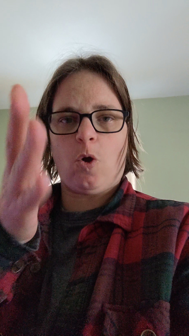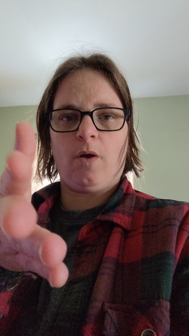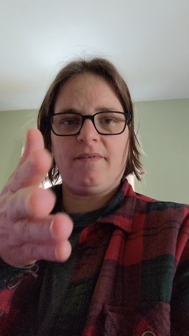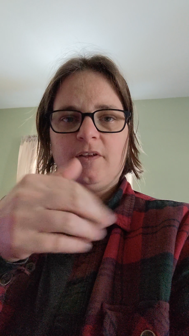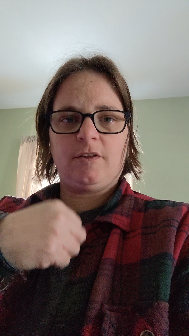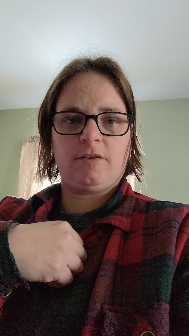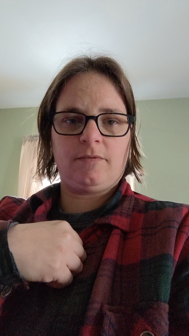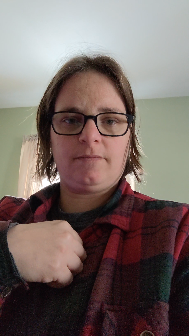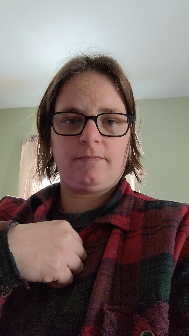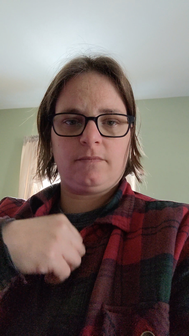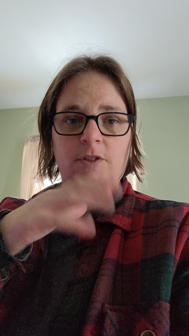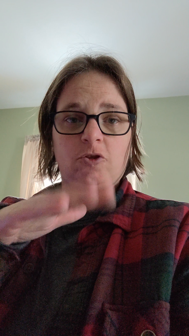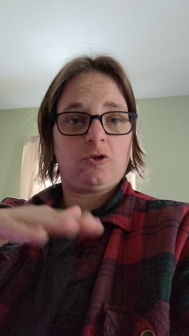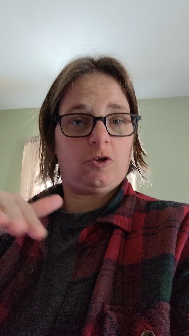children